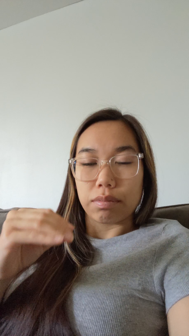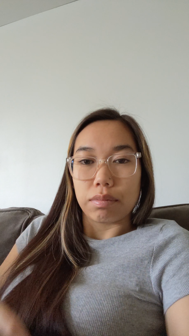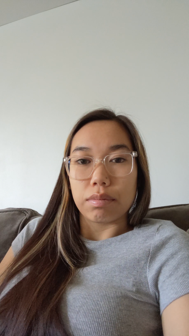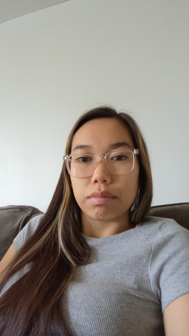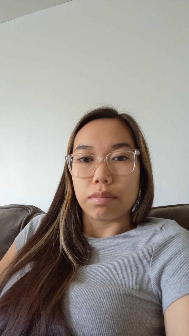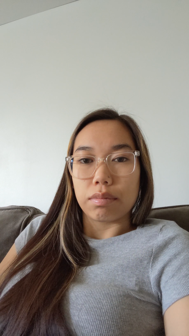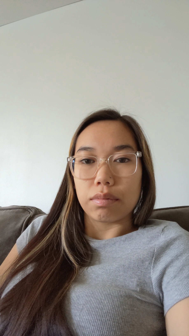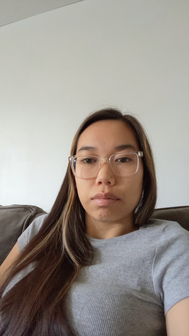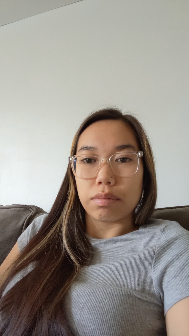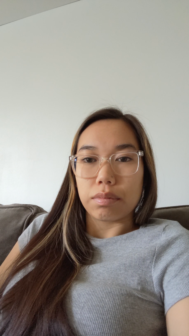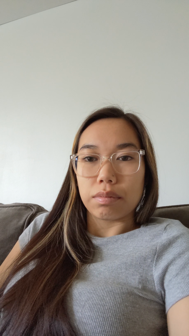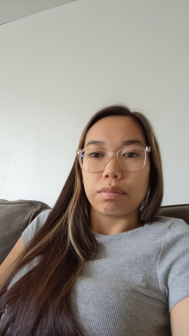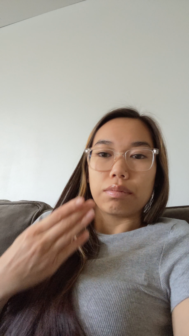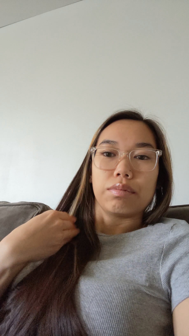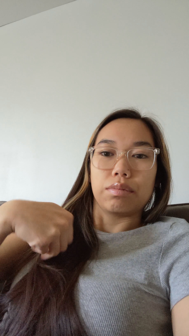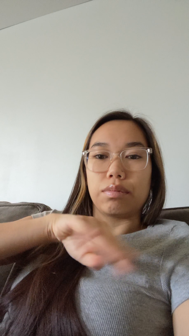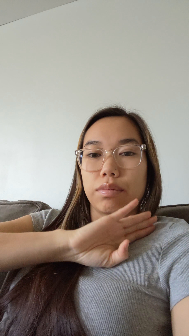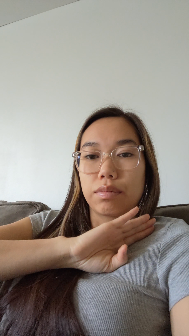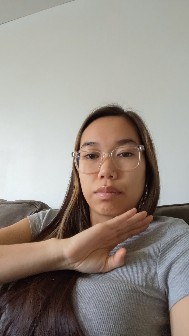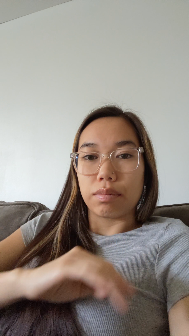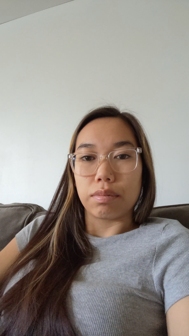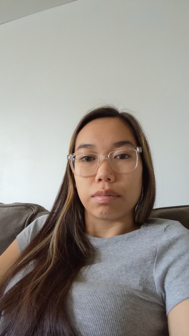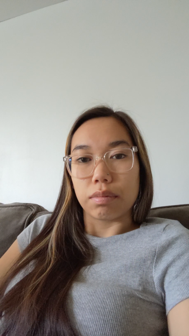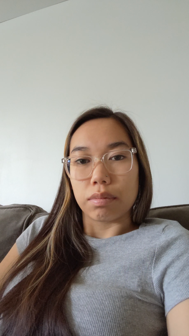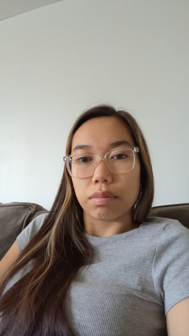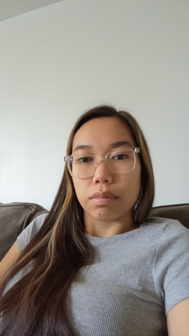scarf